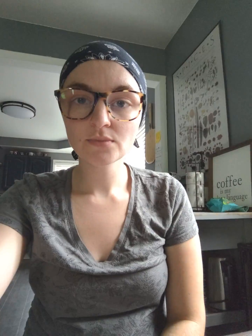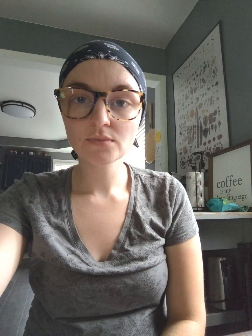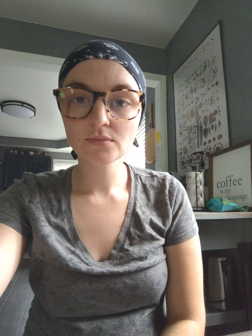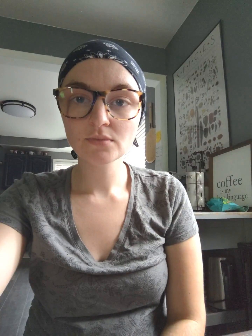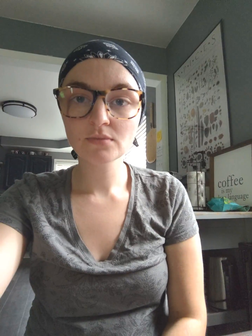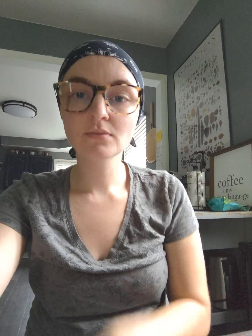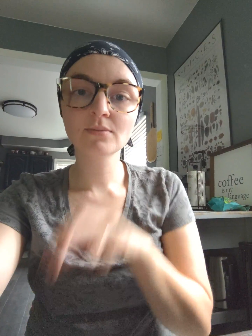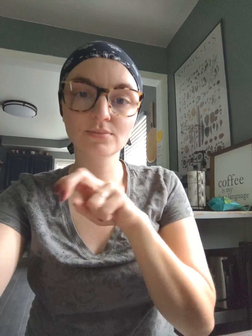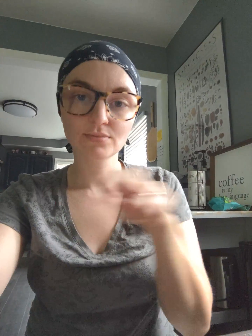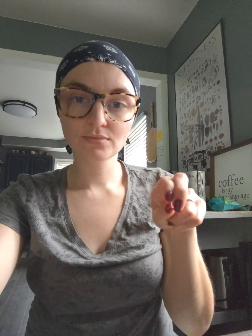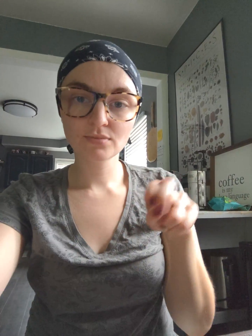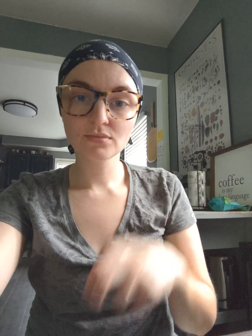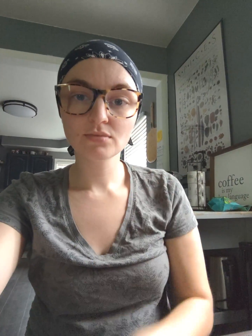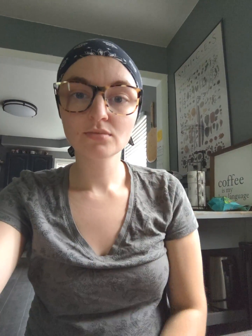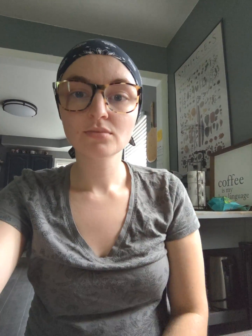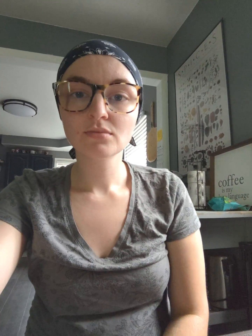bench